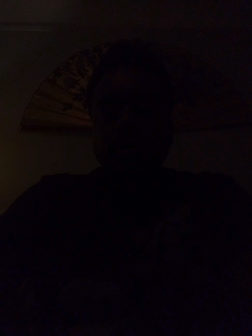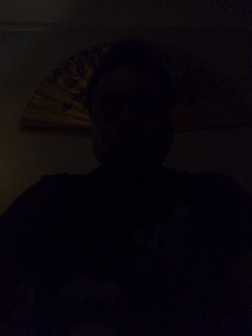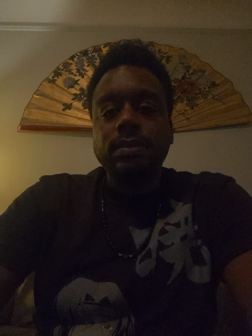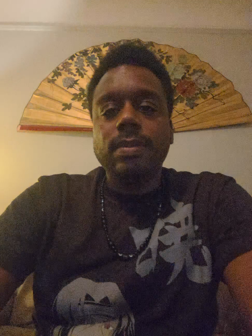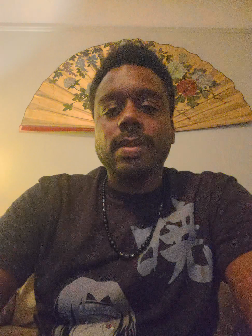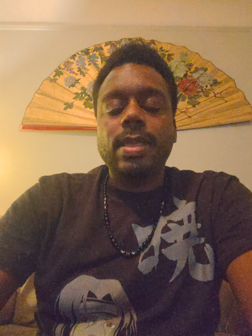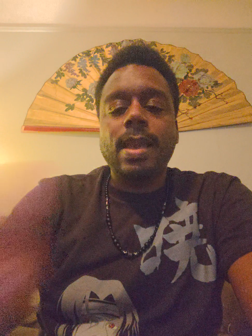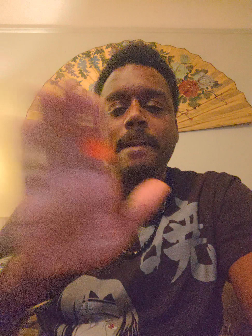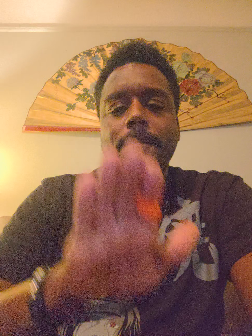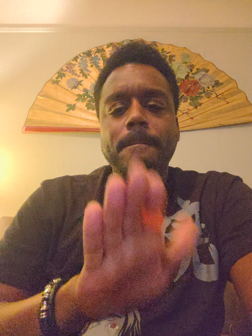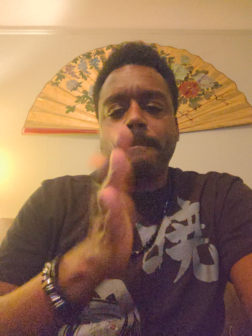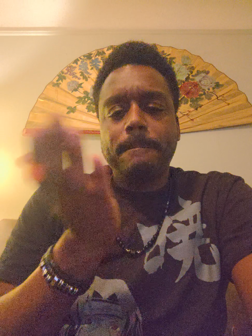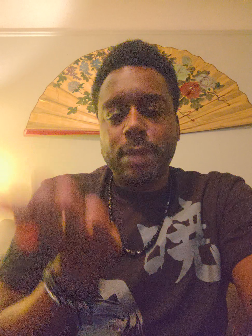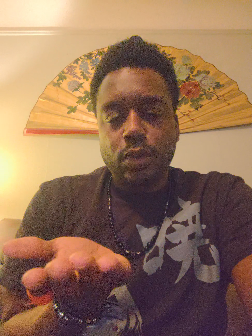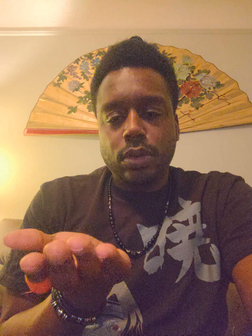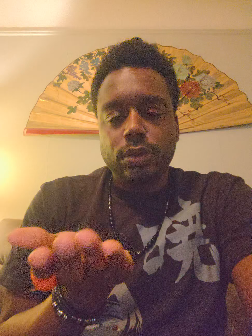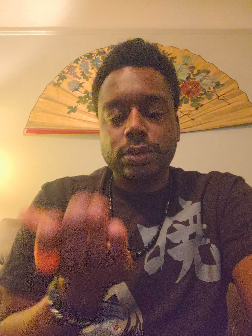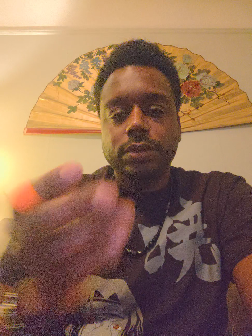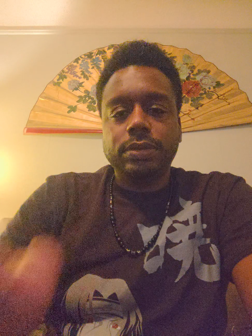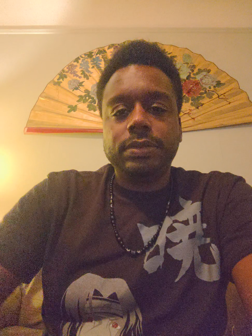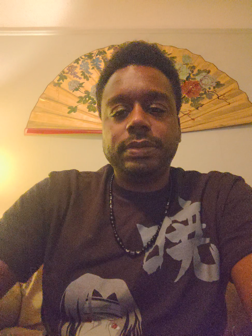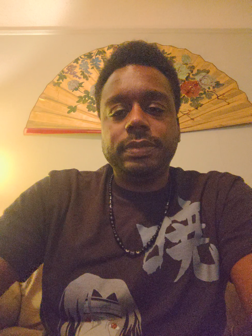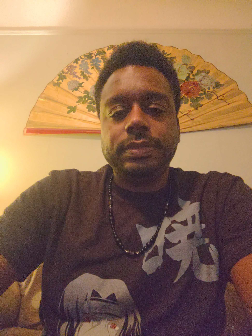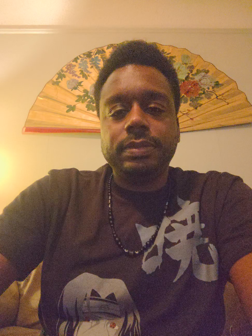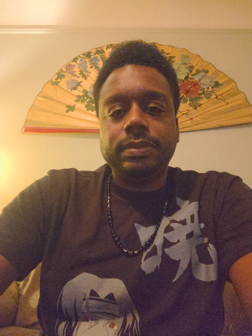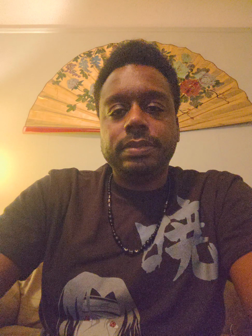book